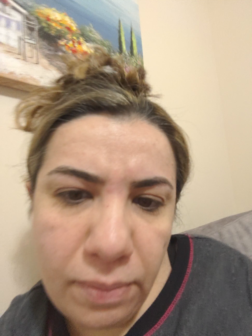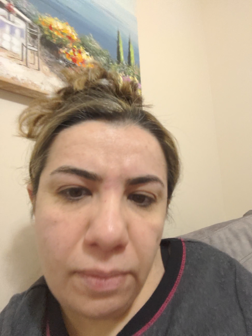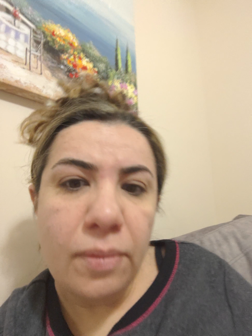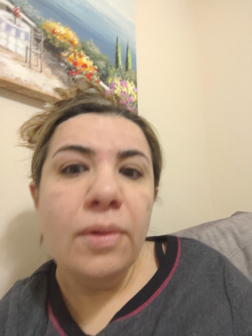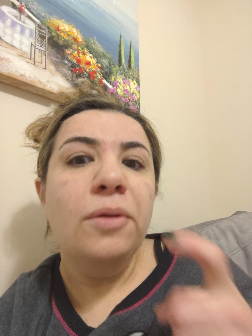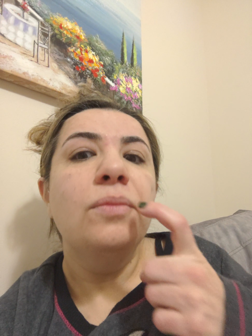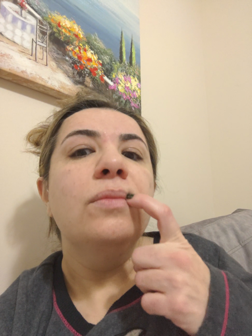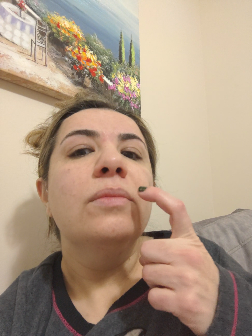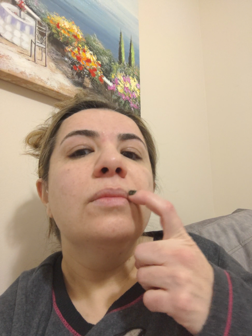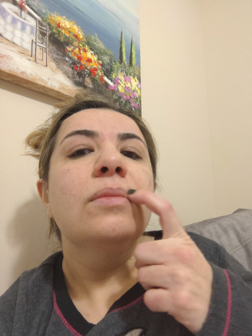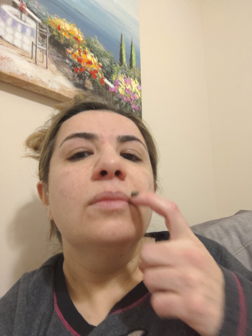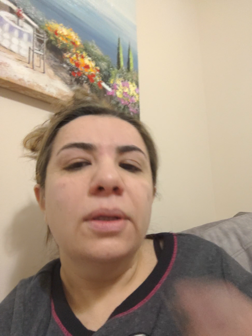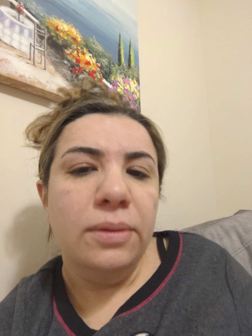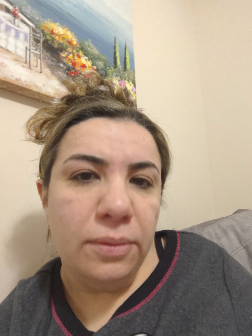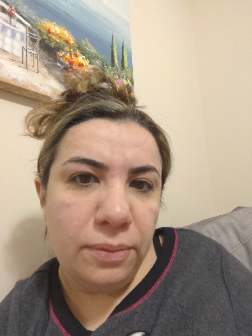tooth